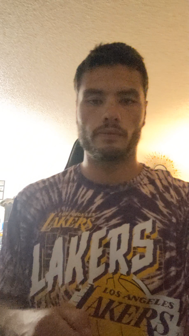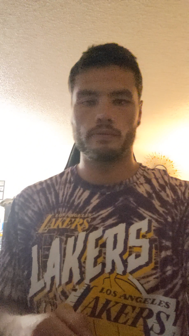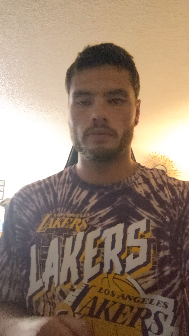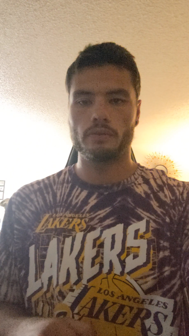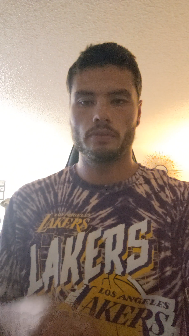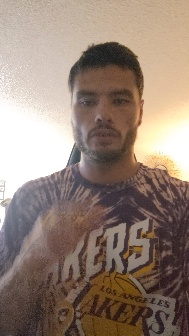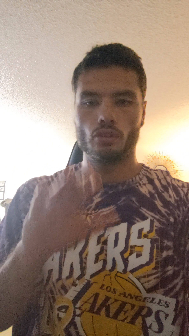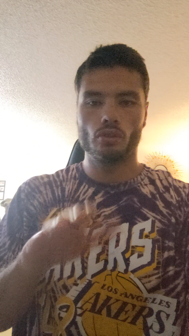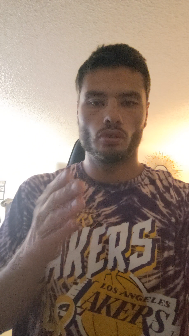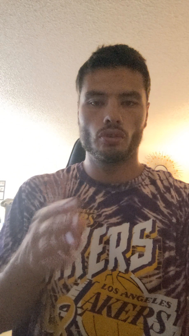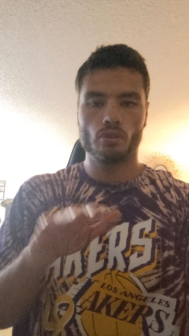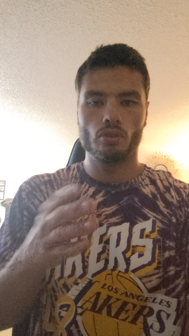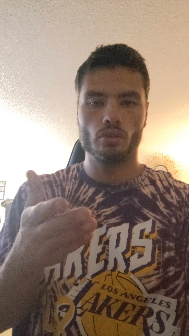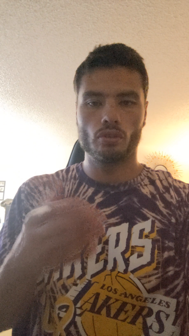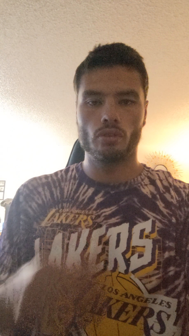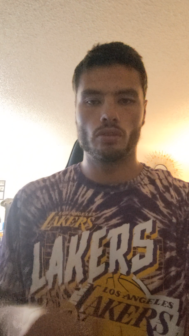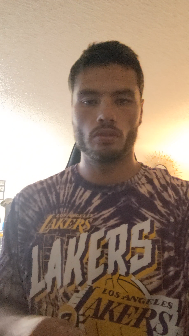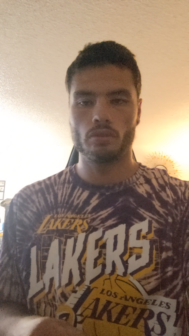cook